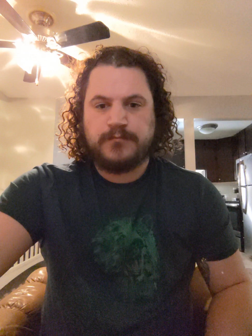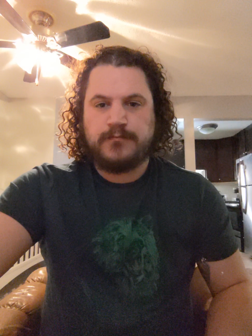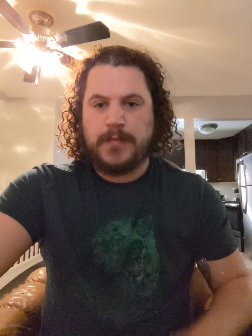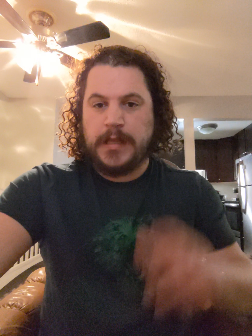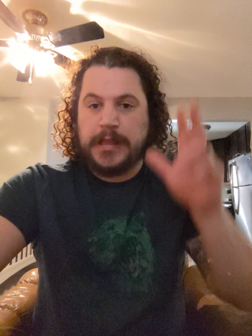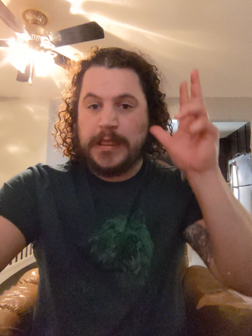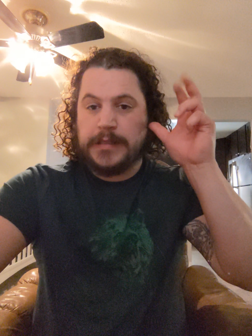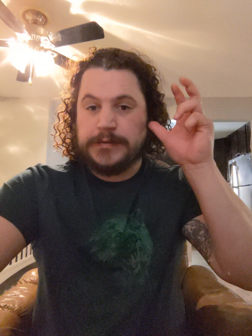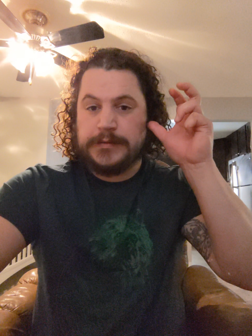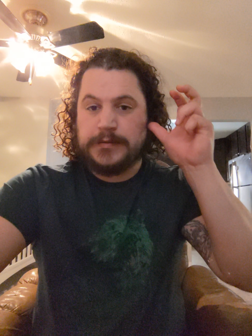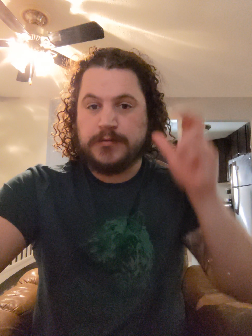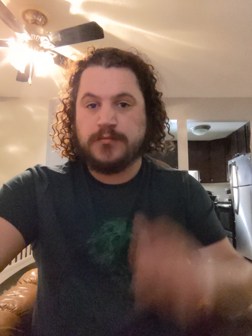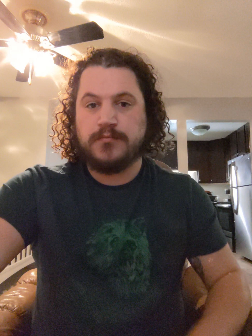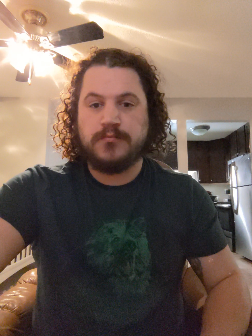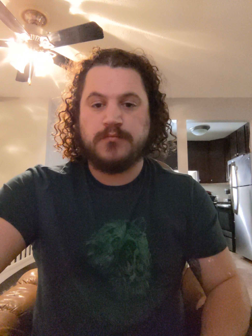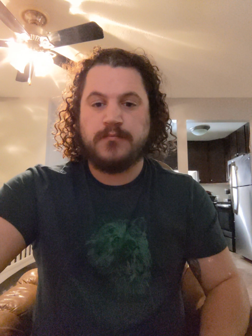listen